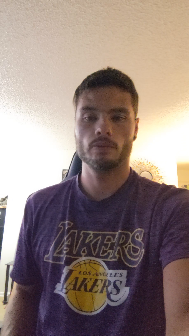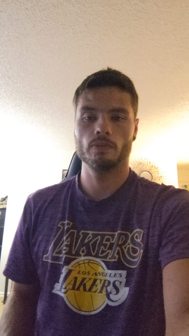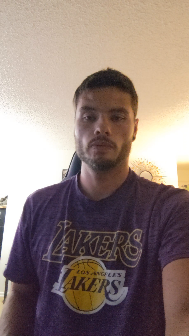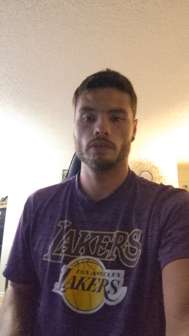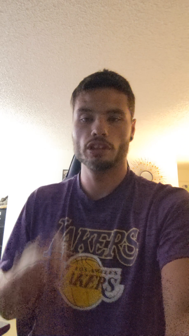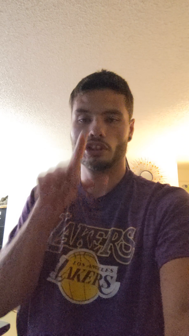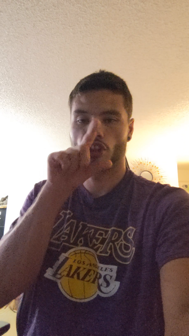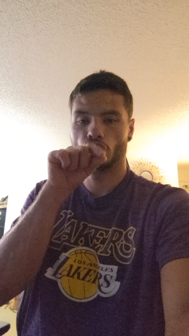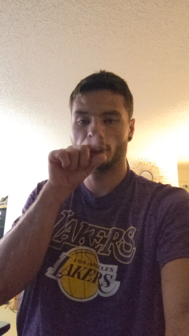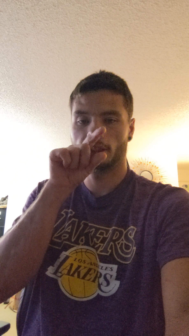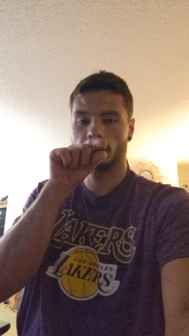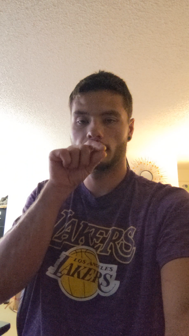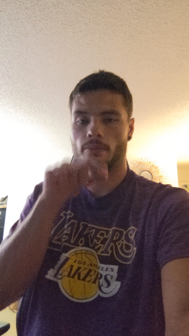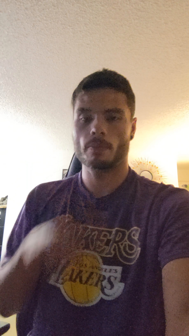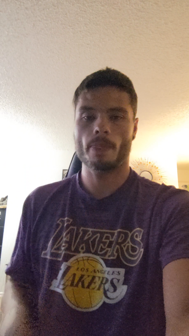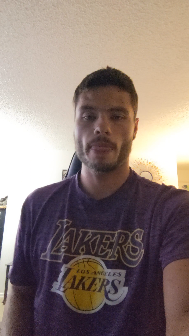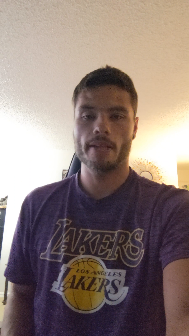chicken